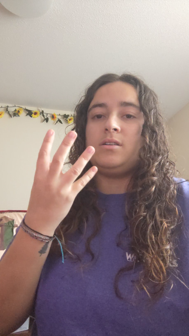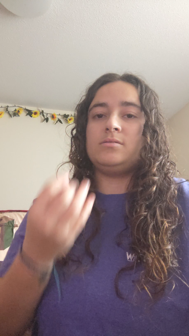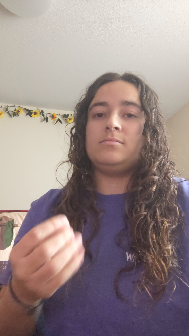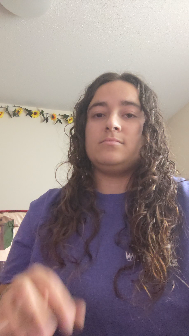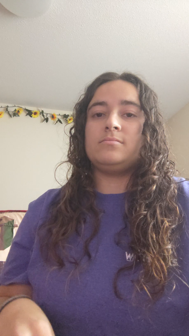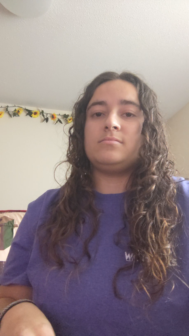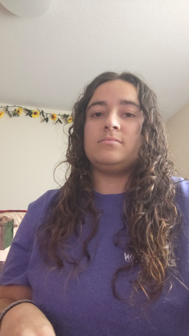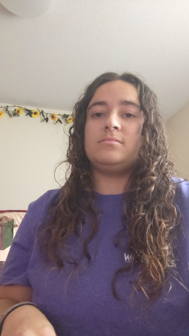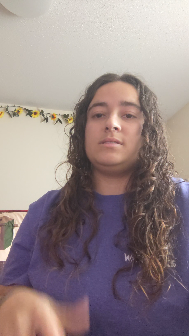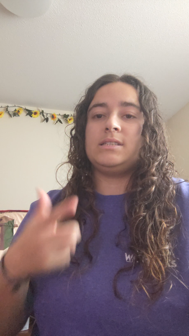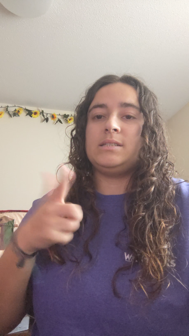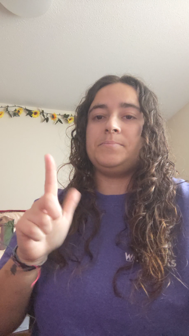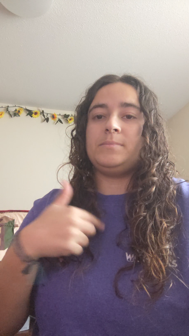let me